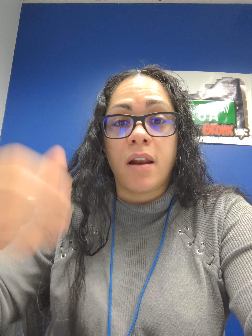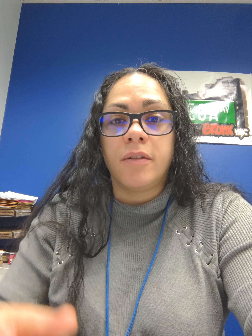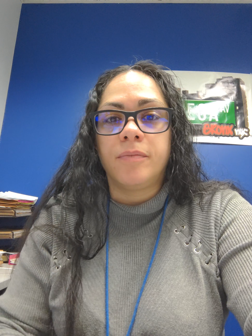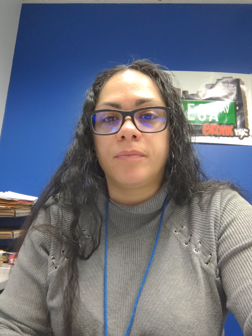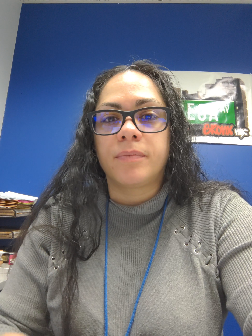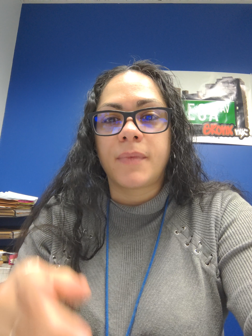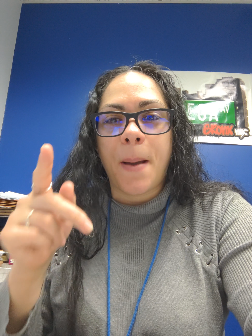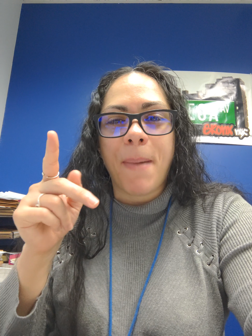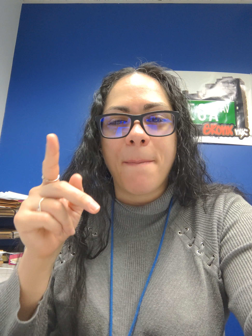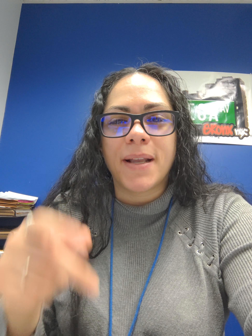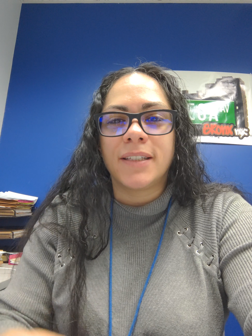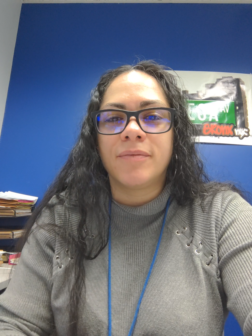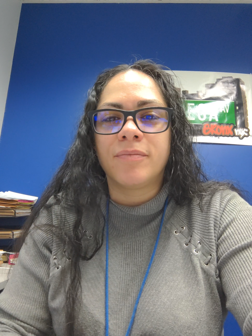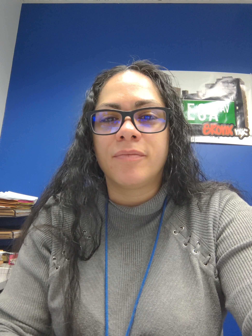puppy